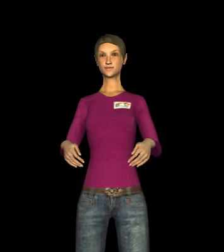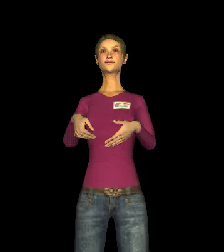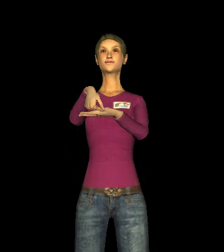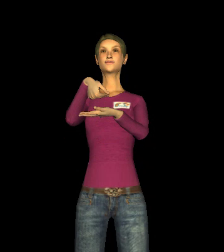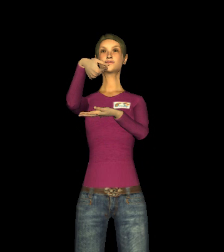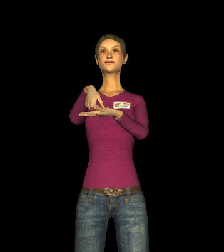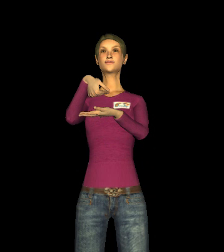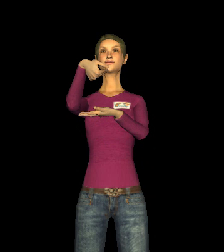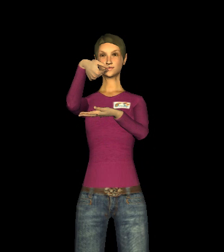حساء